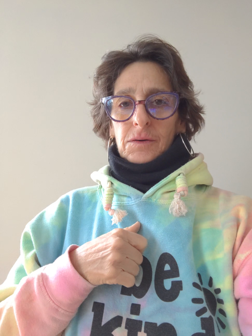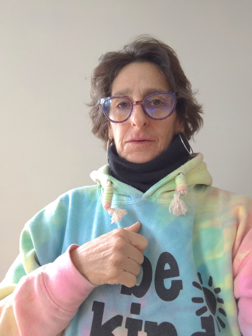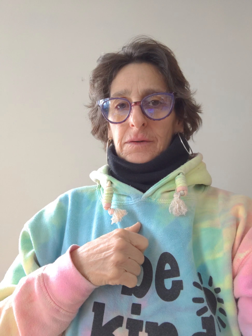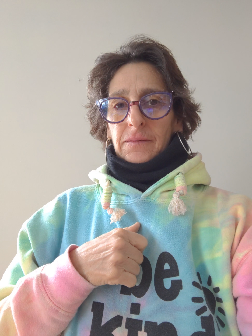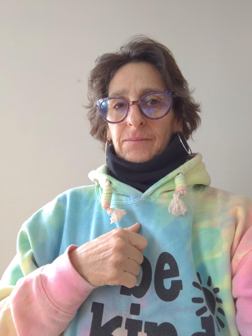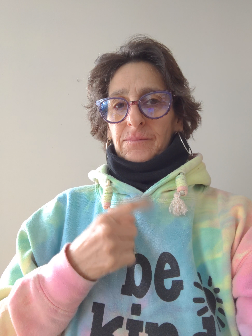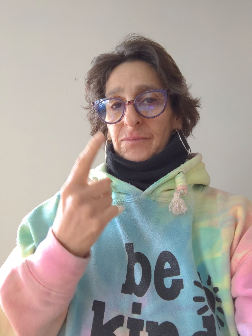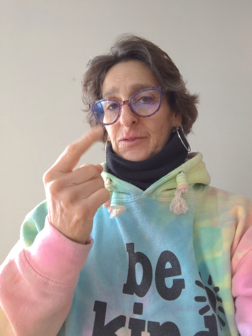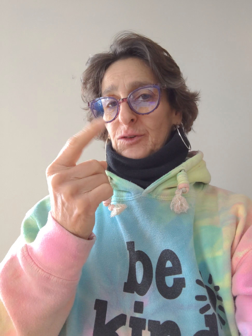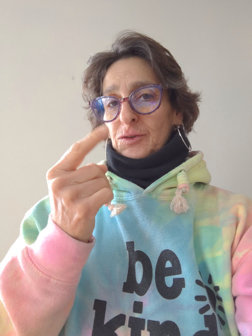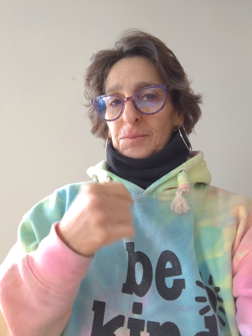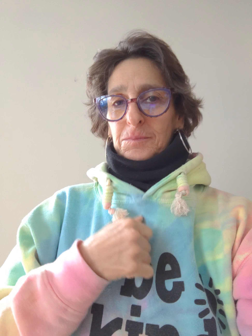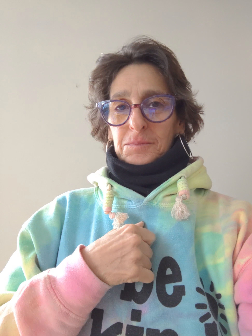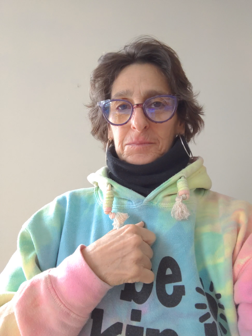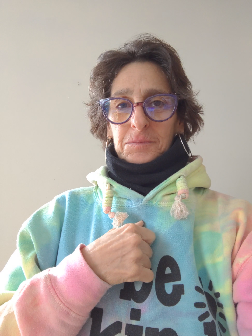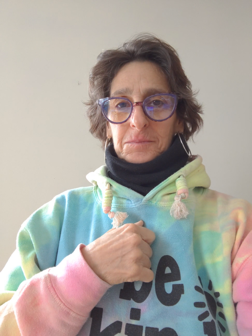finger